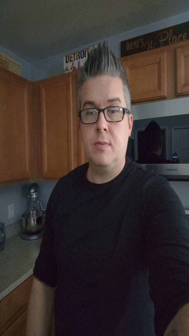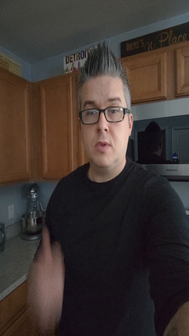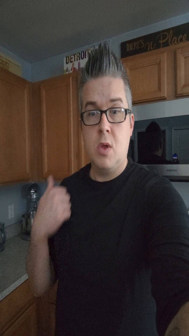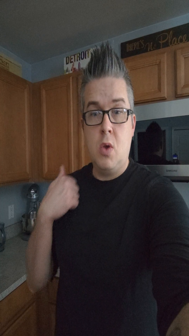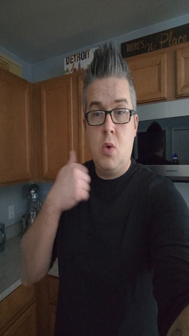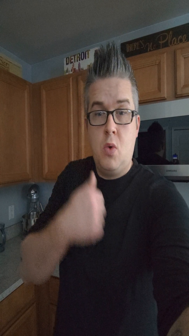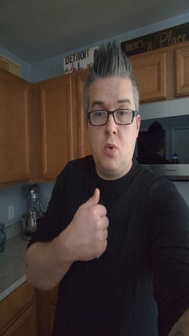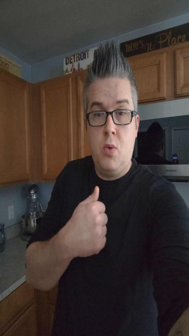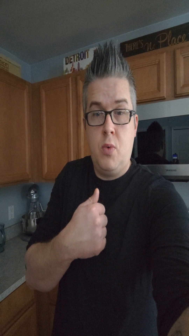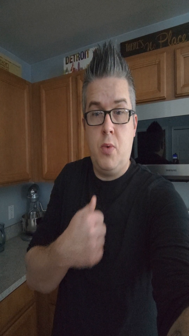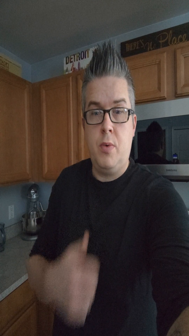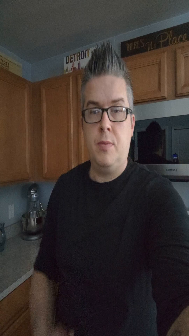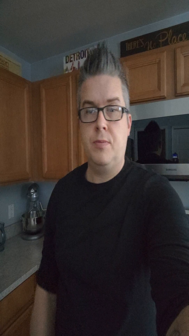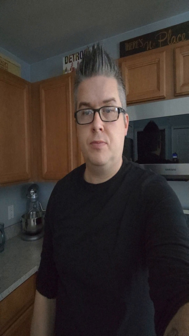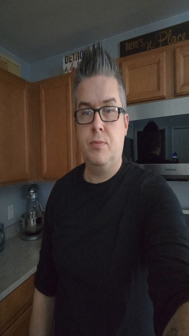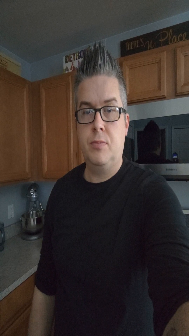jacket